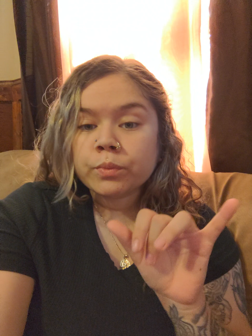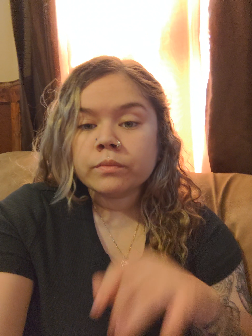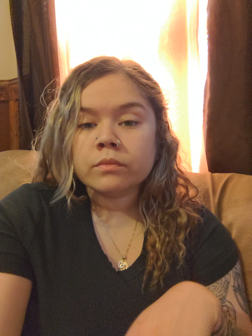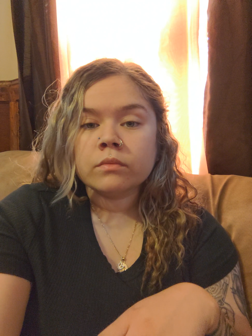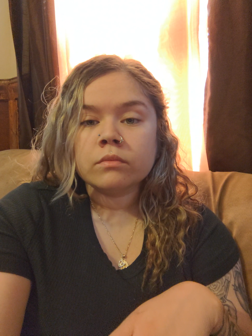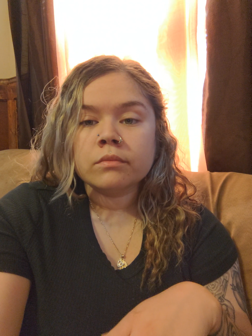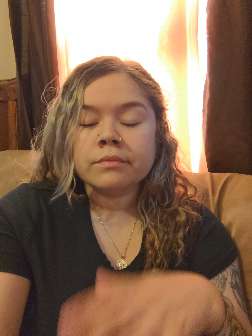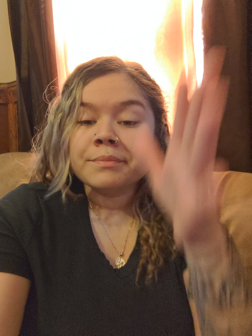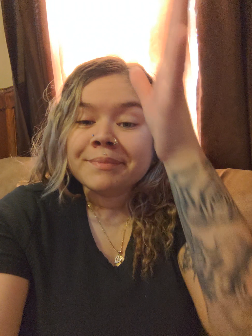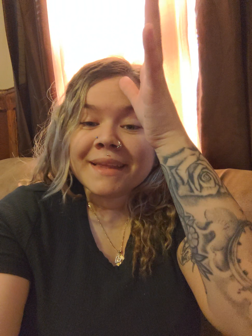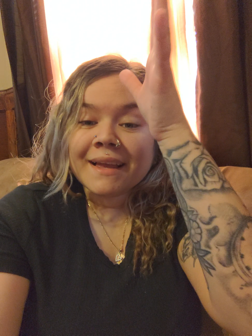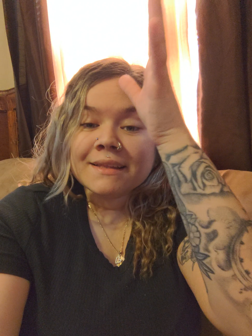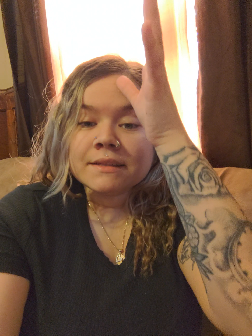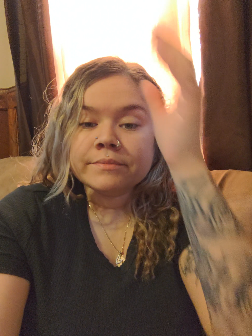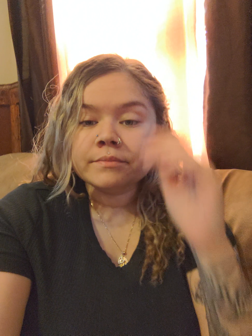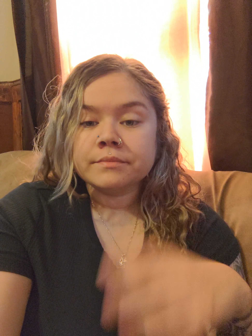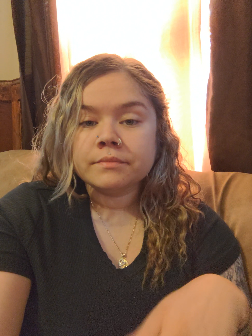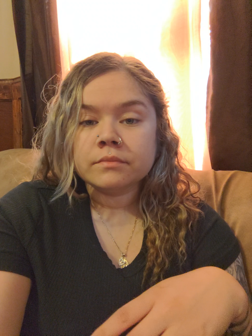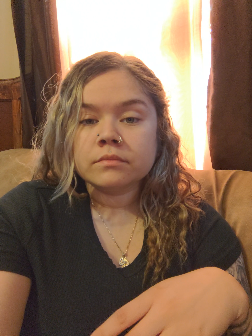daddy